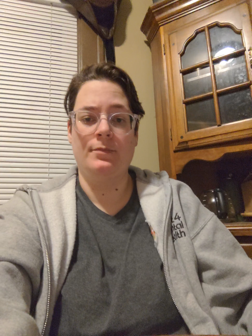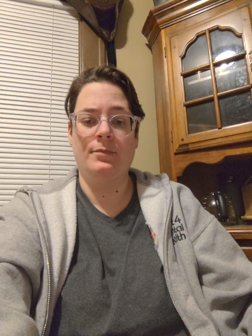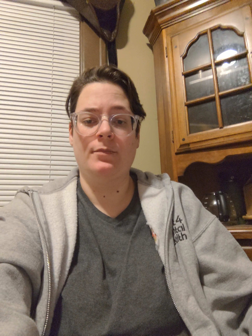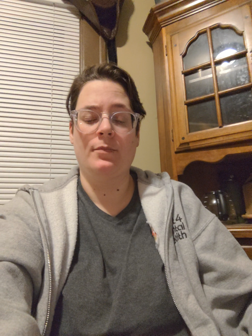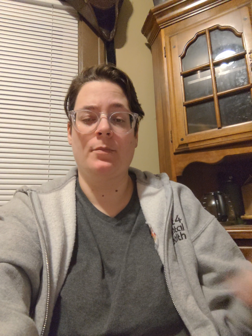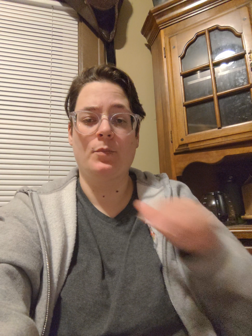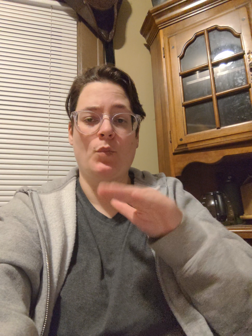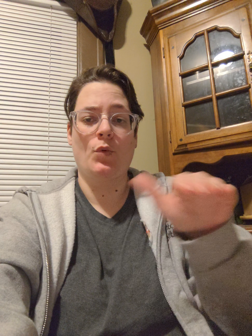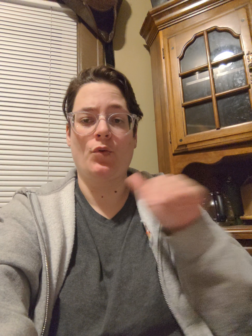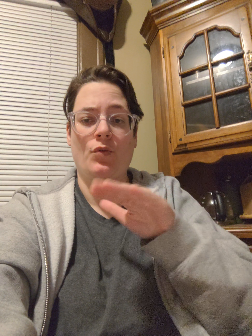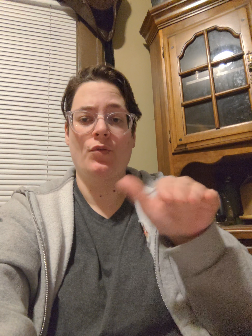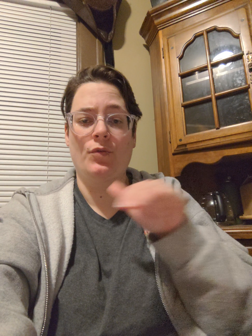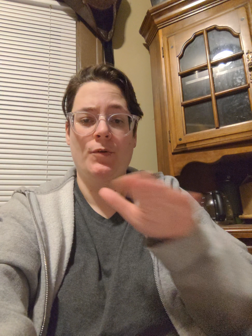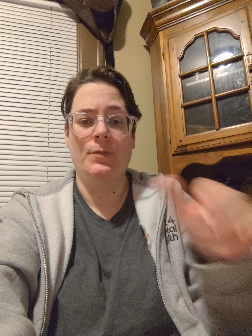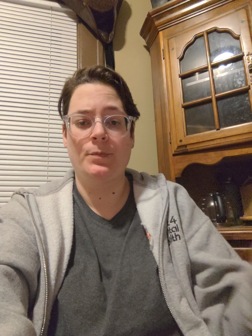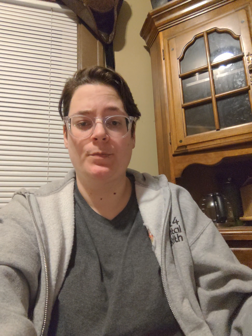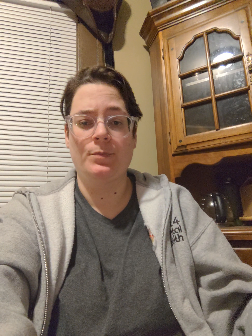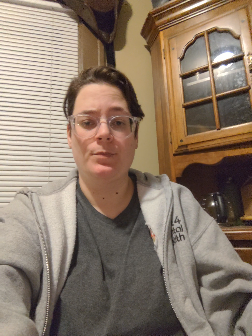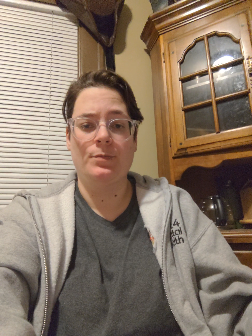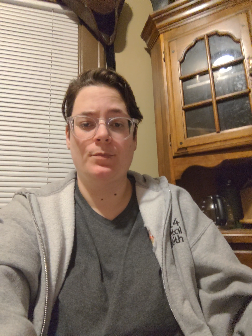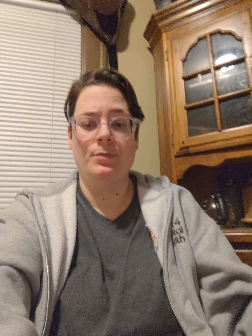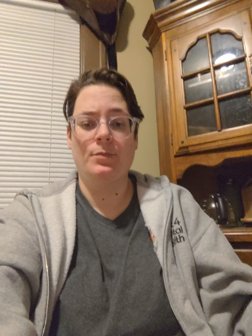pool